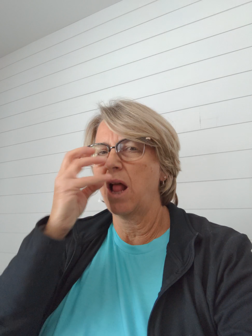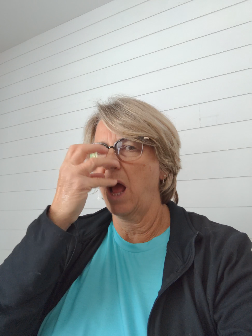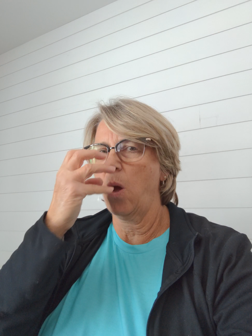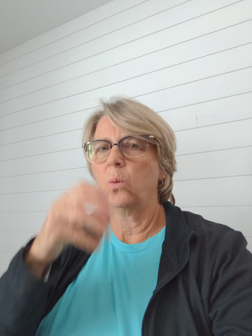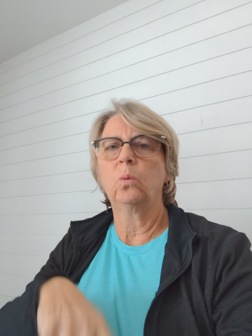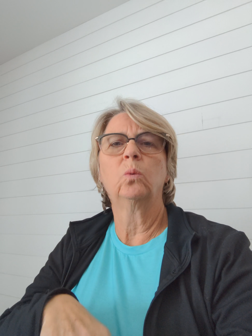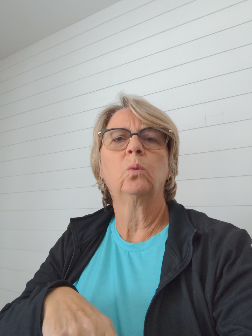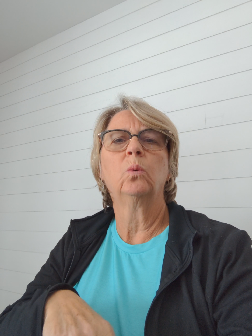clown